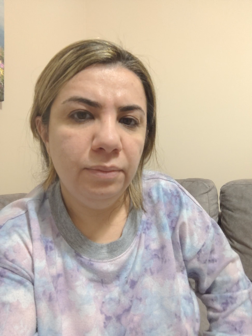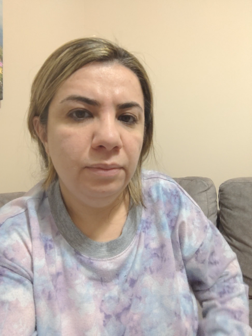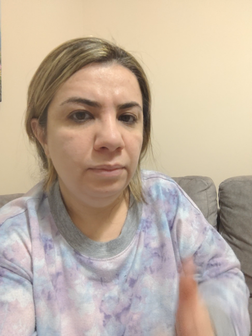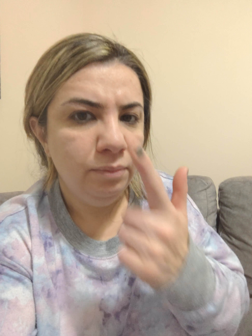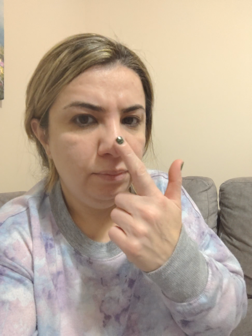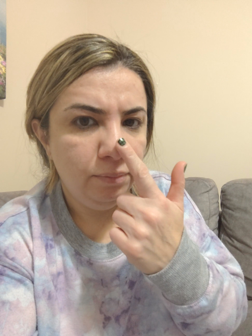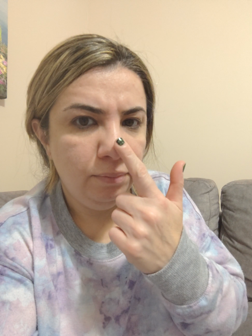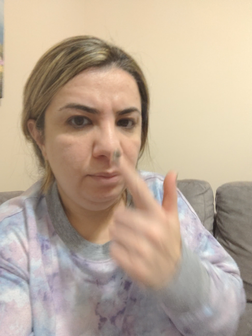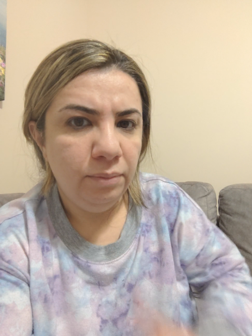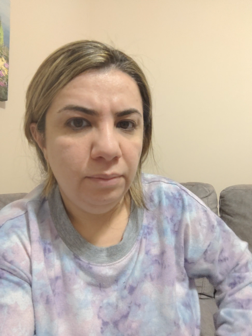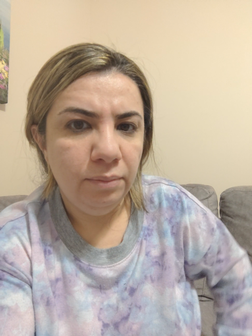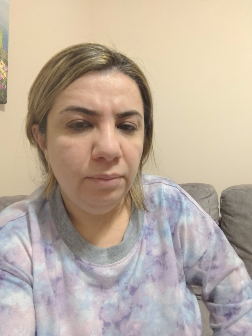nose